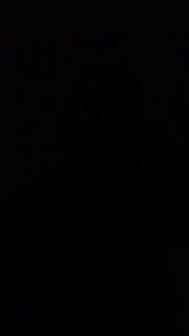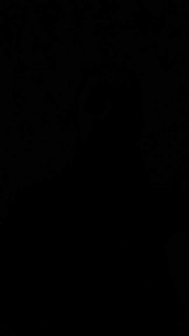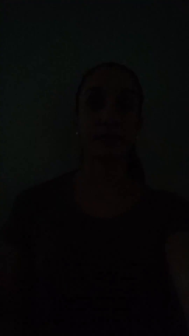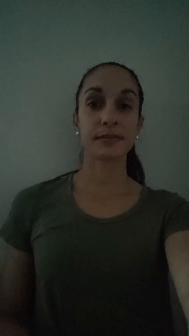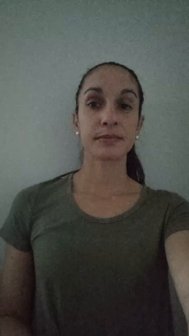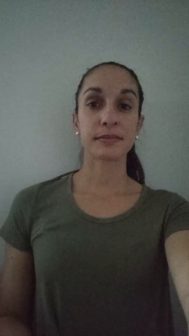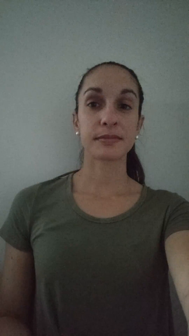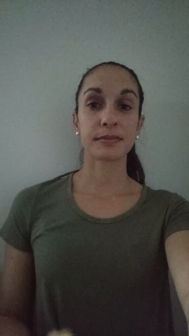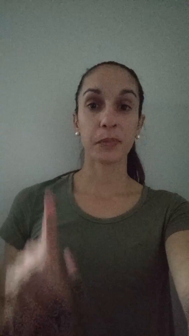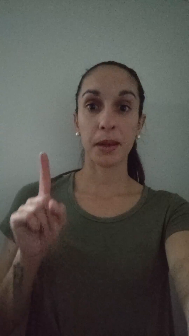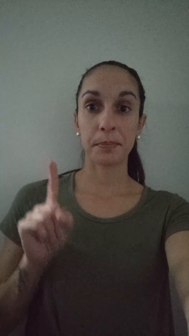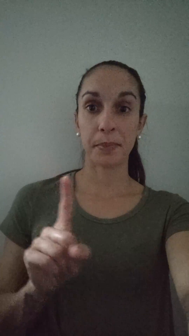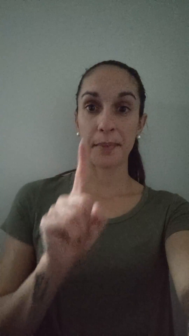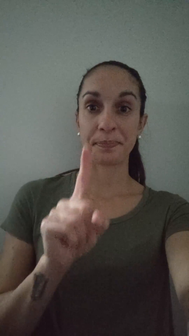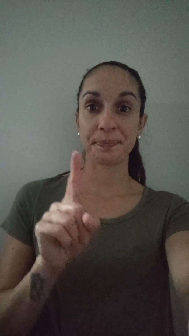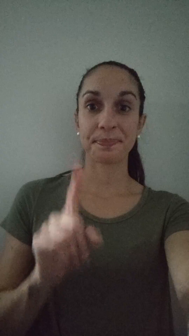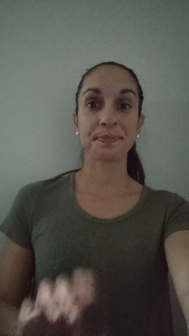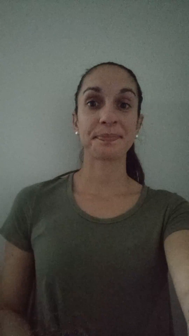bump